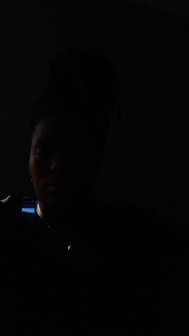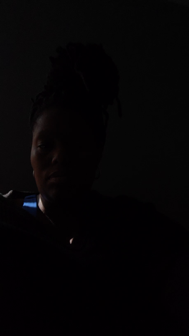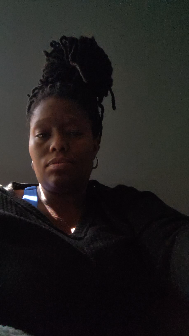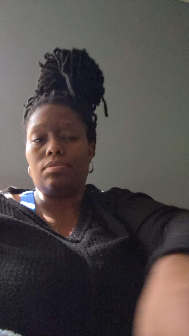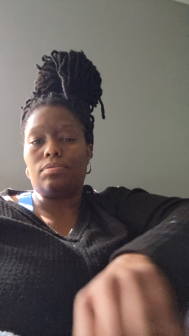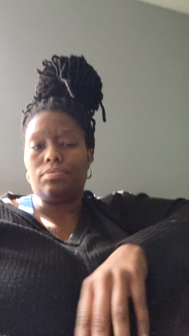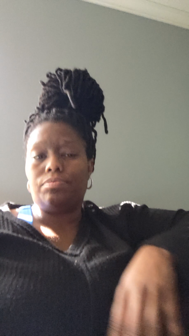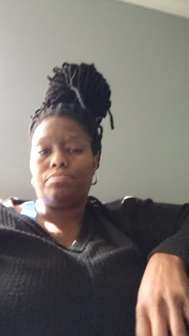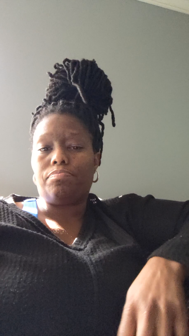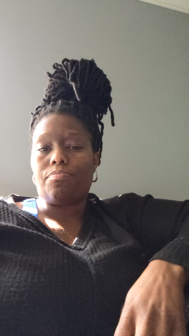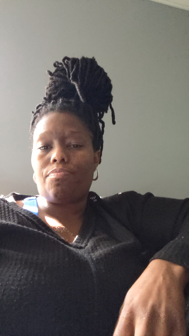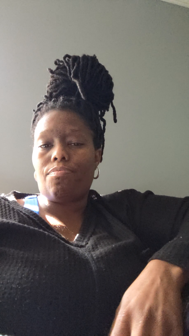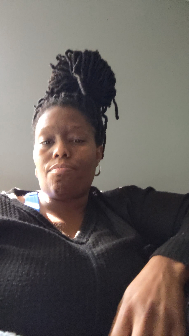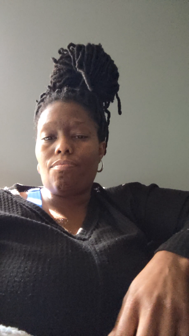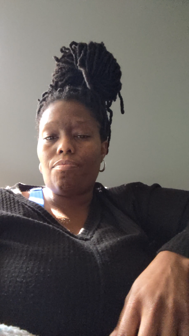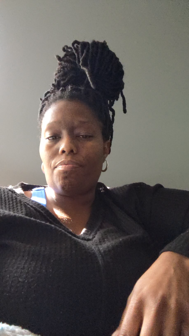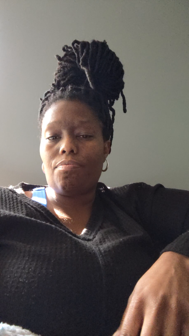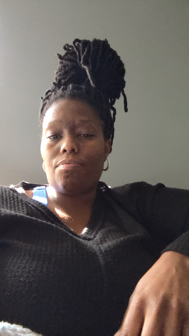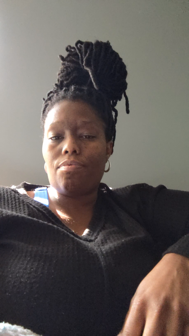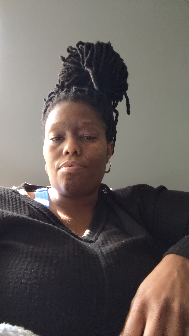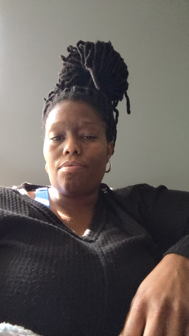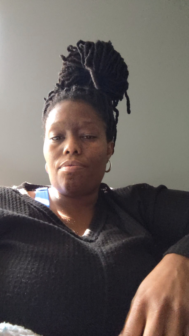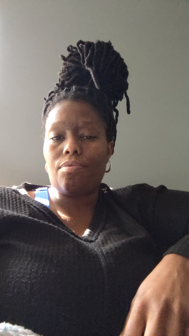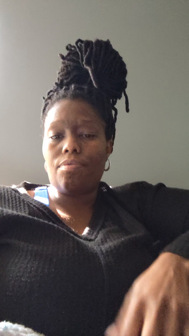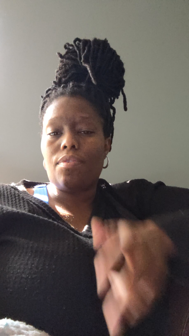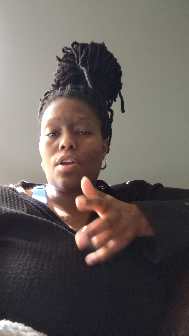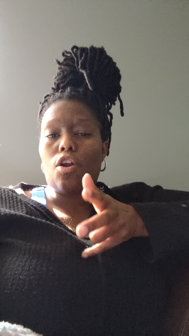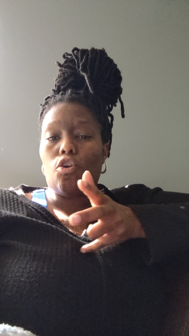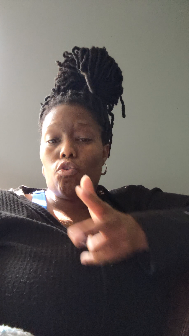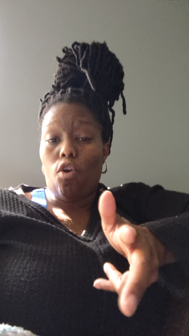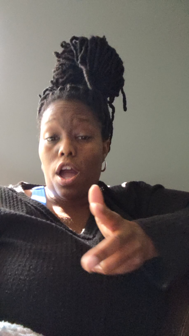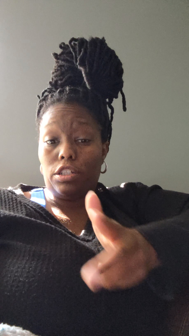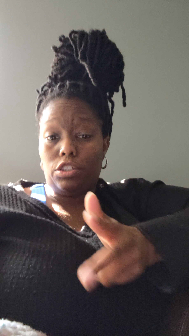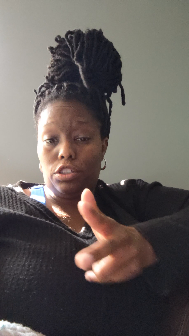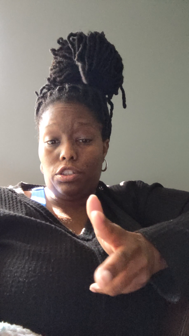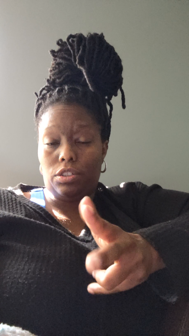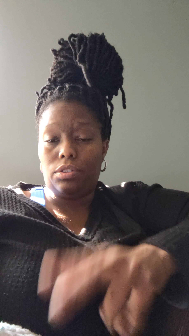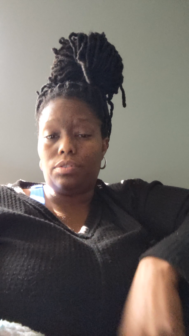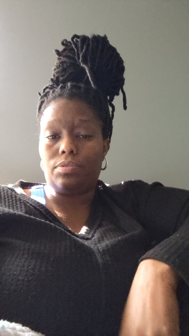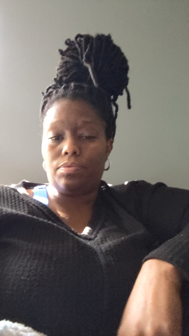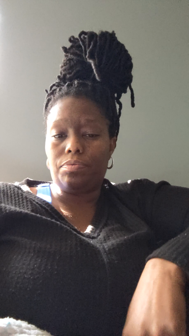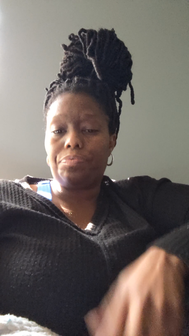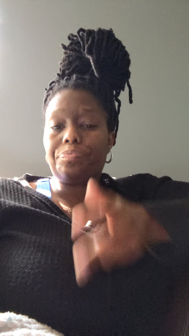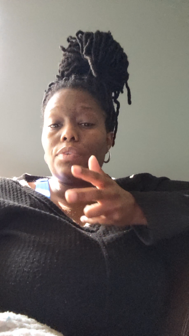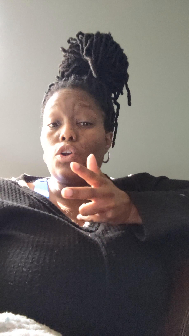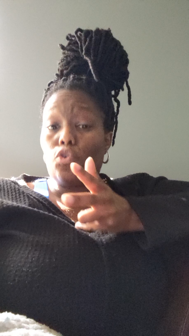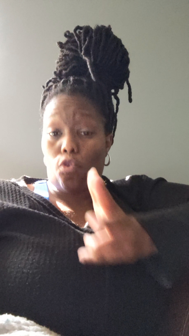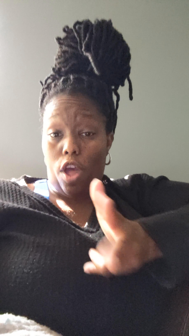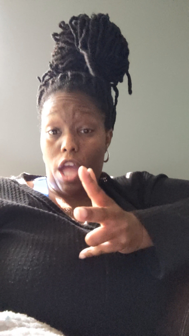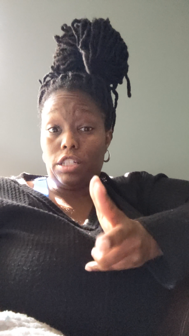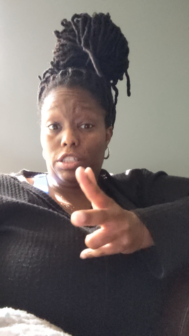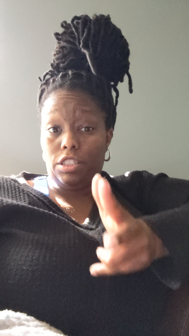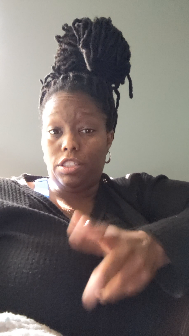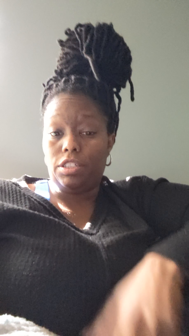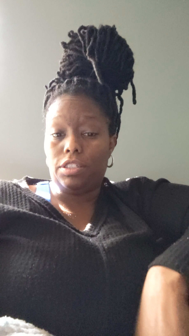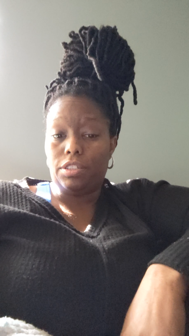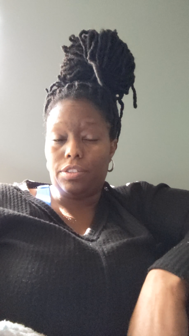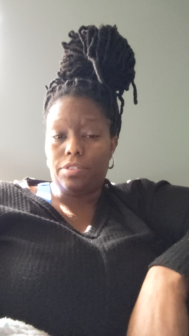garage